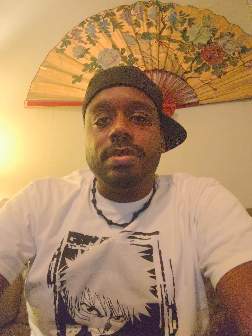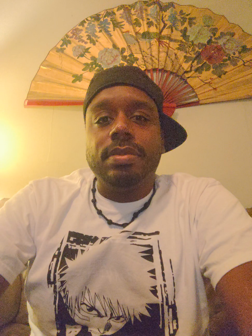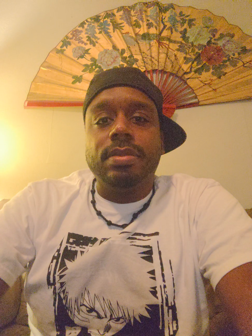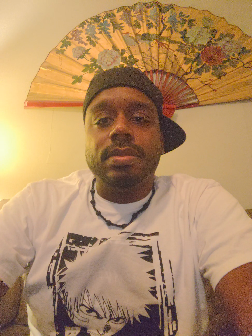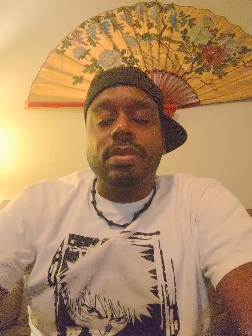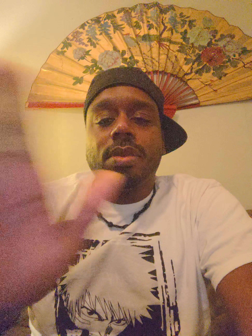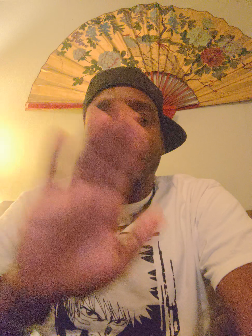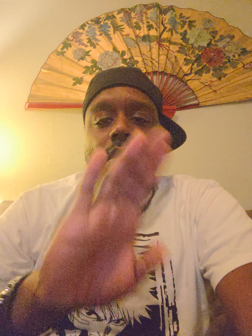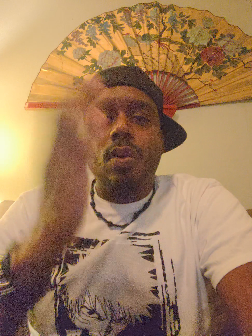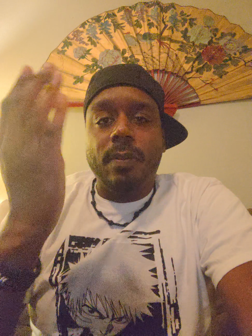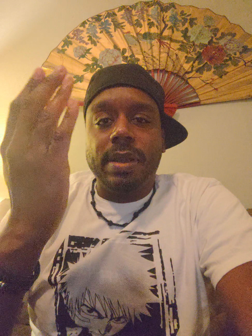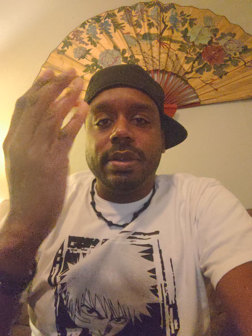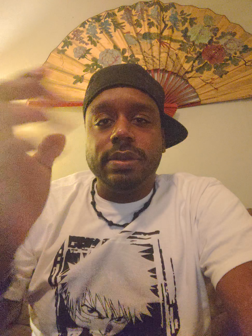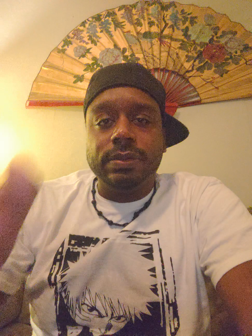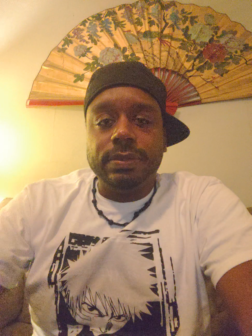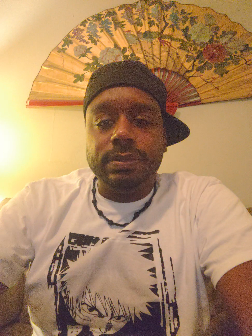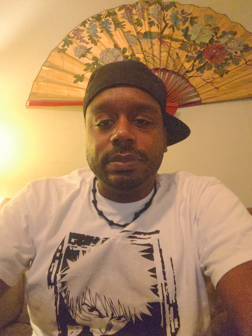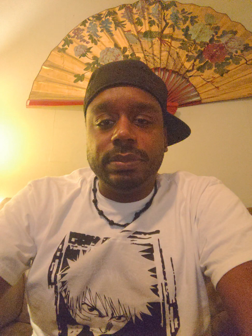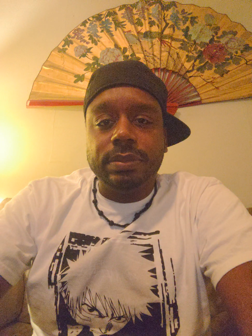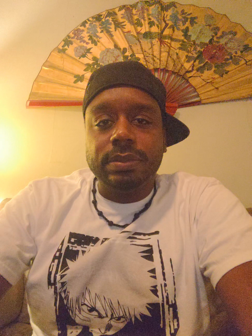open